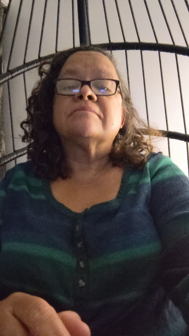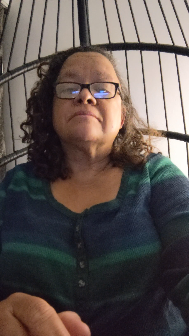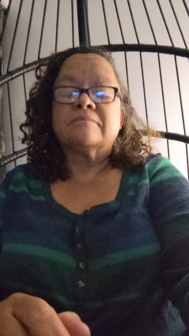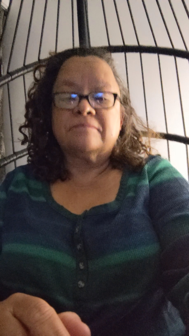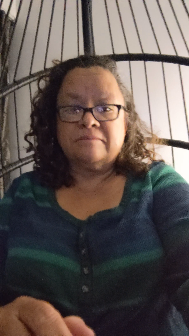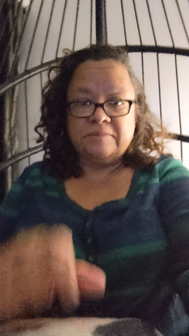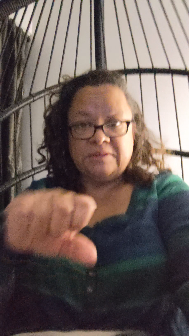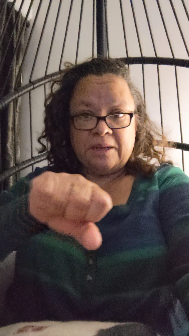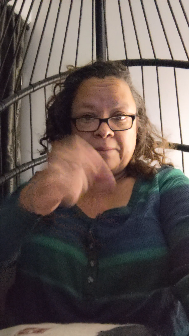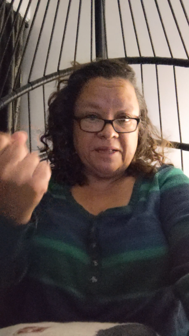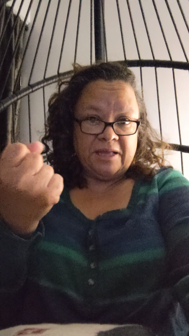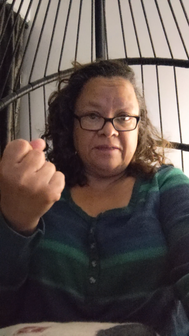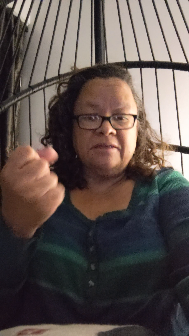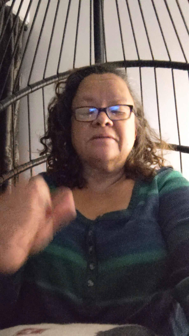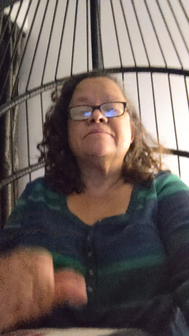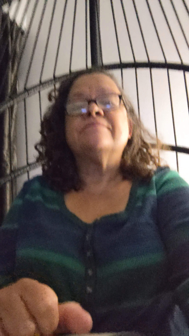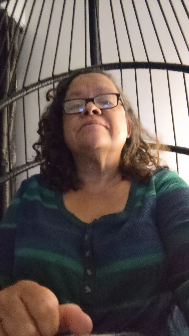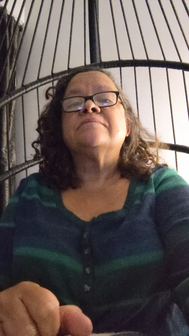break